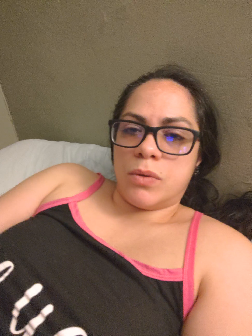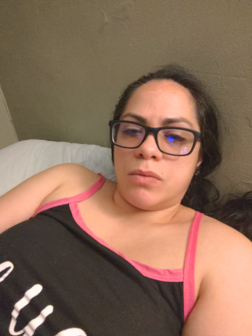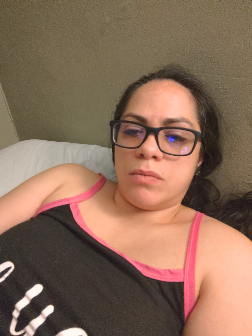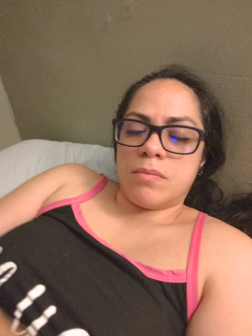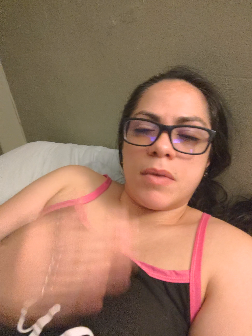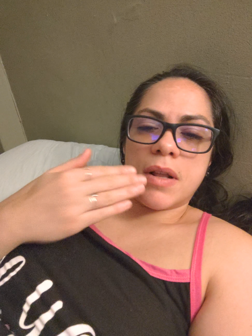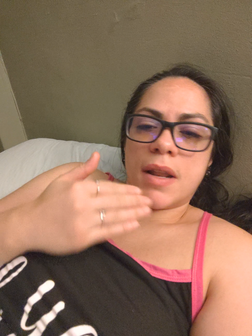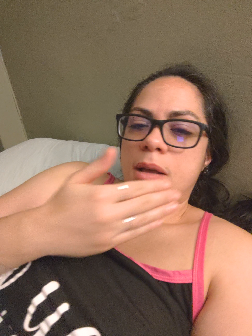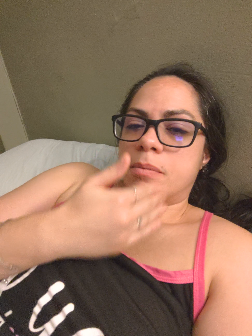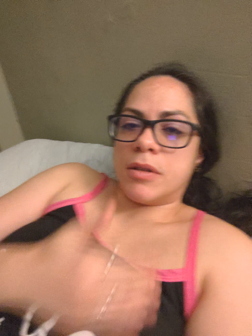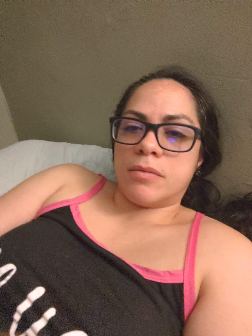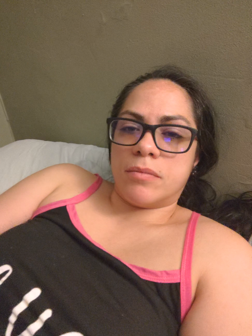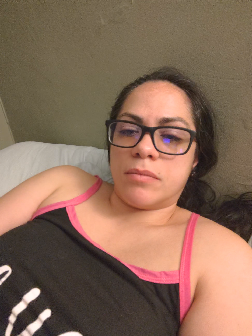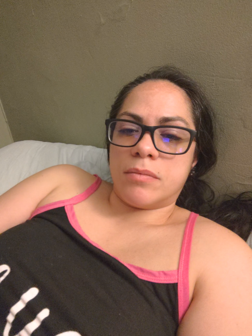napkin